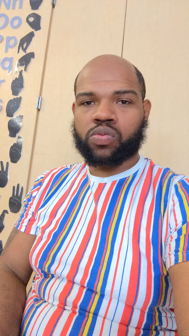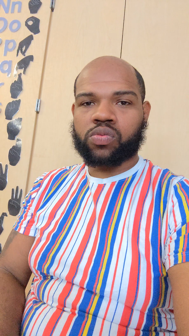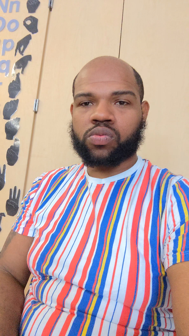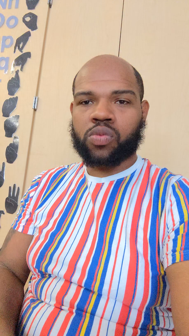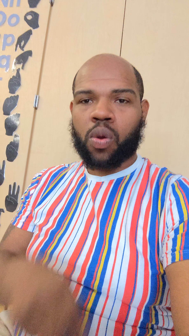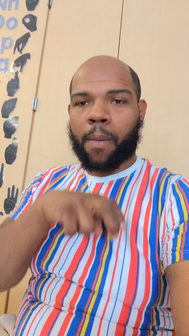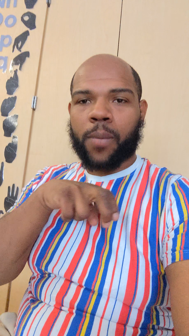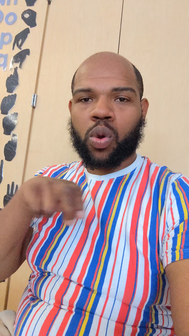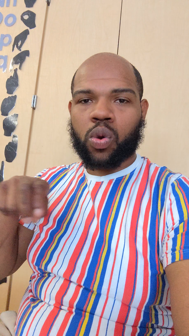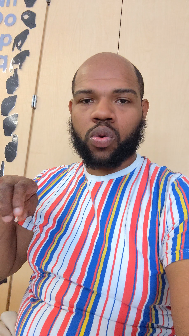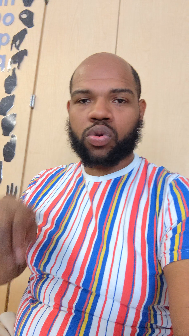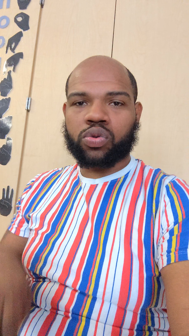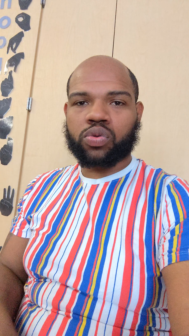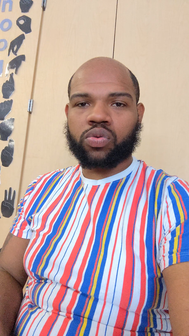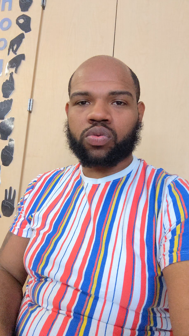porch